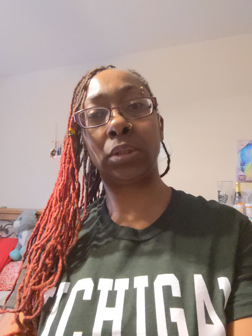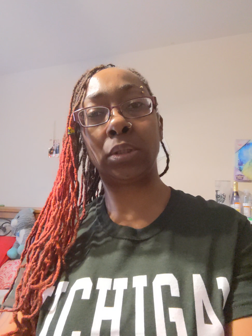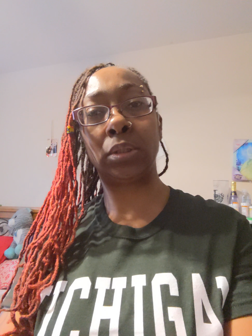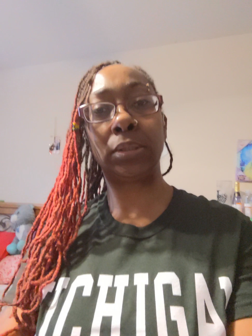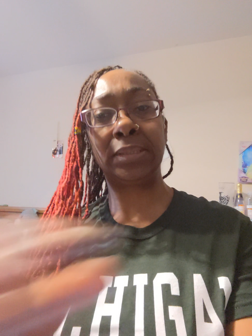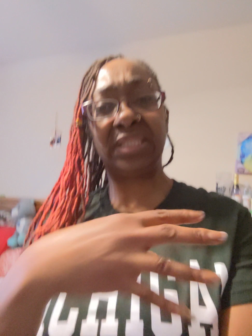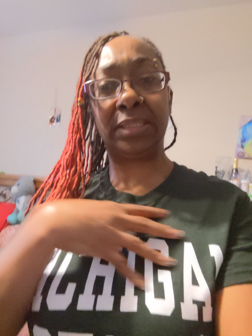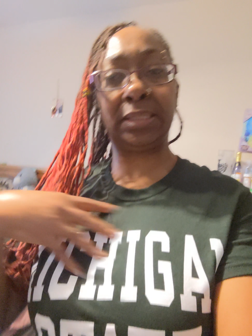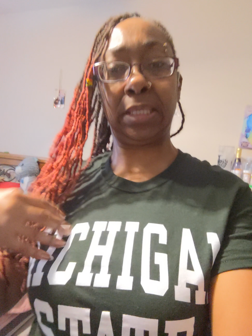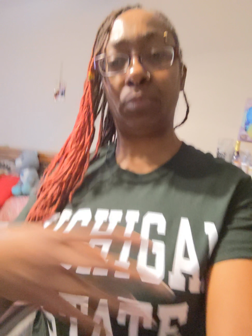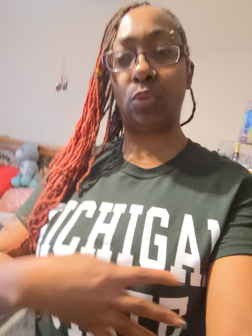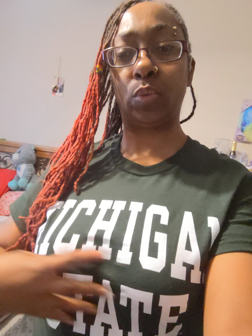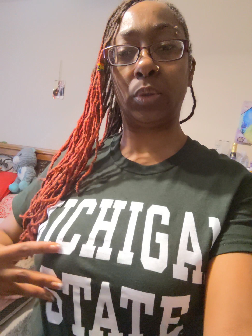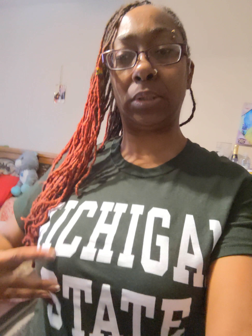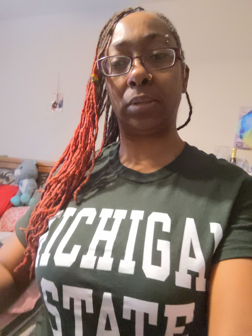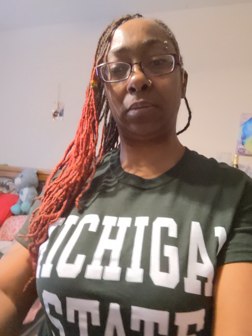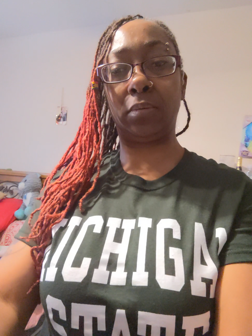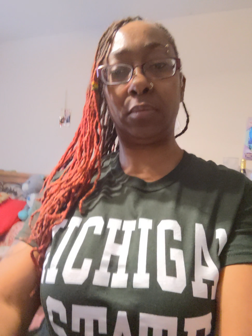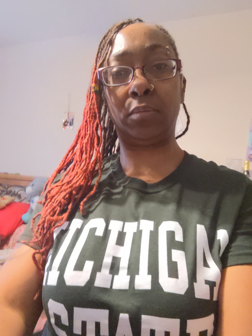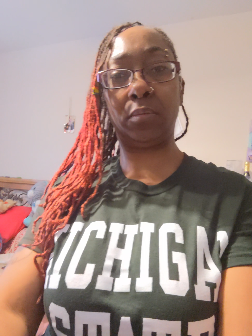zebra